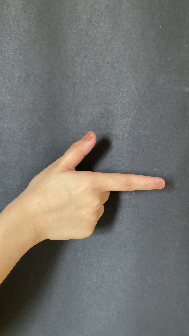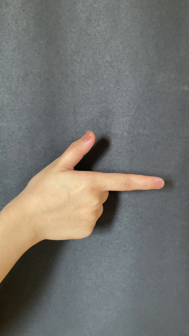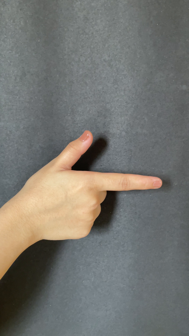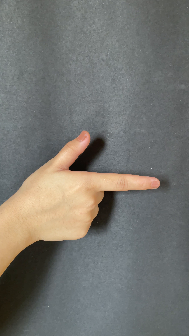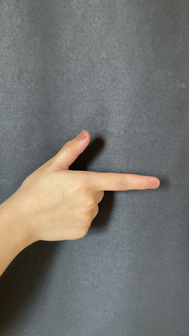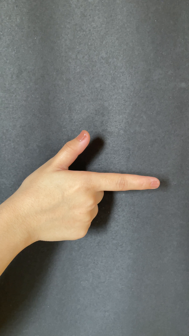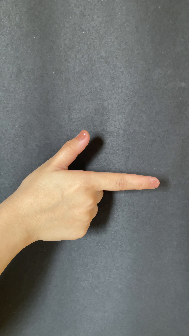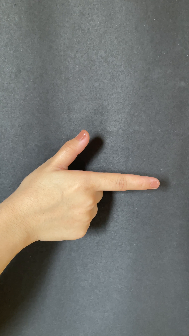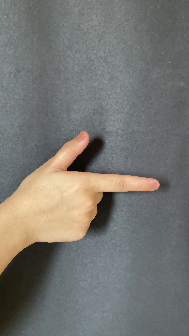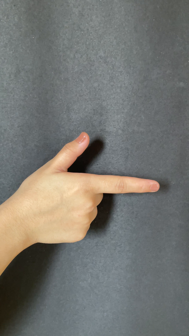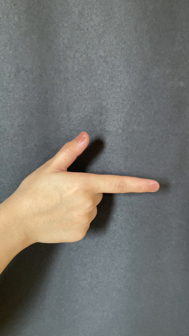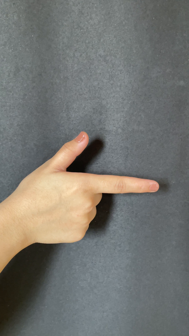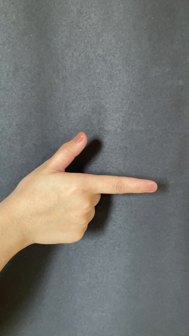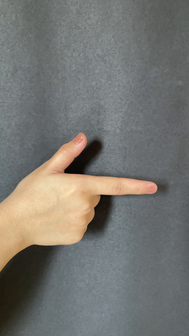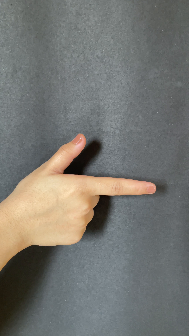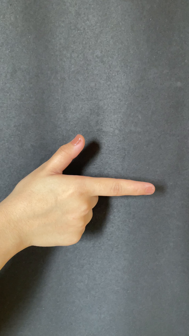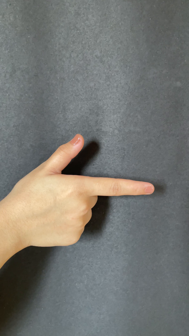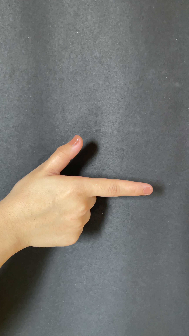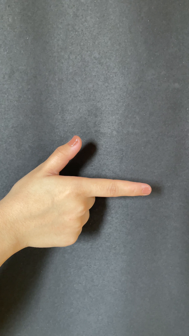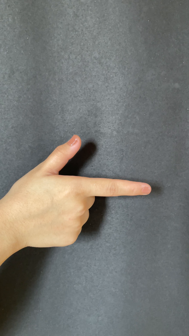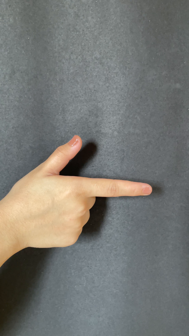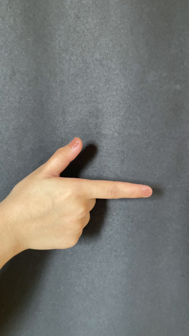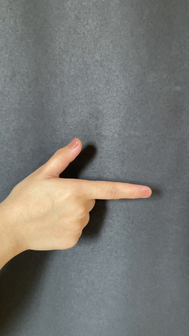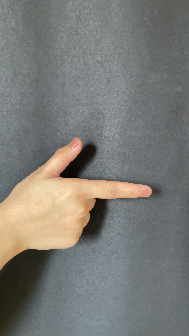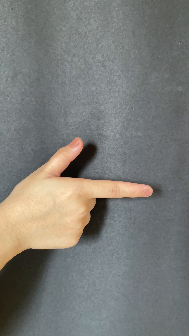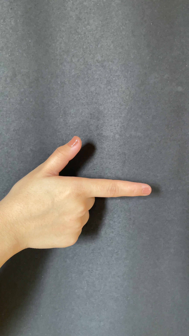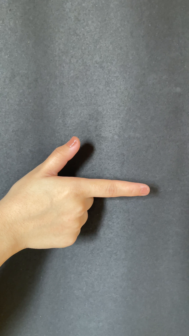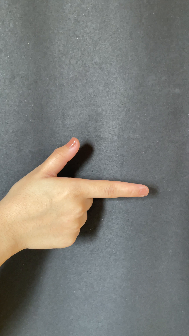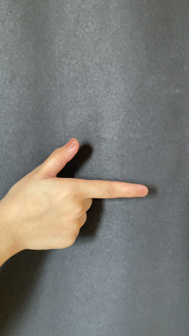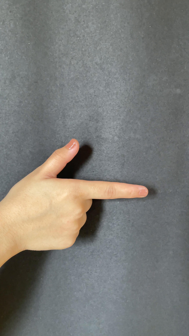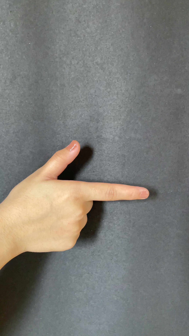ज्ञ